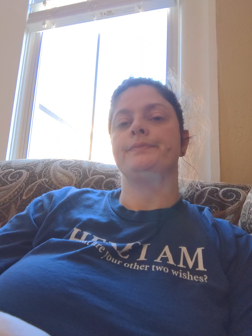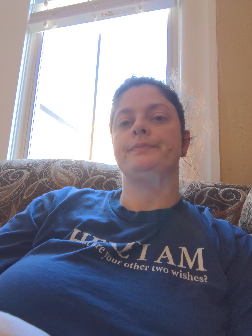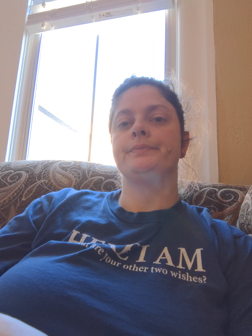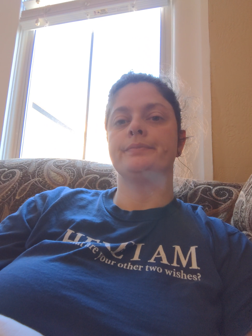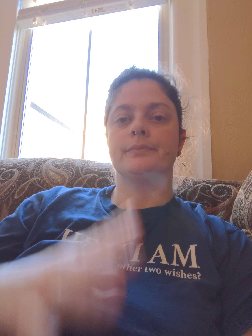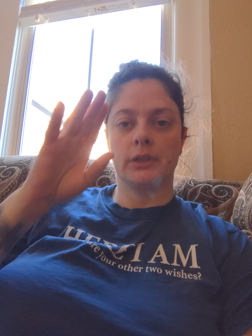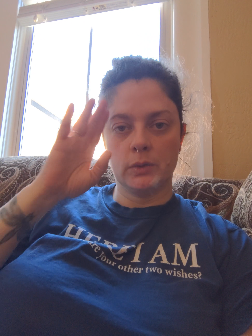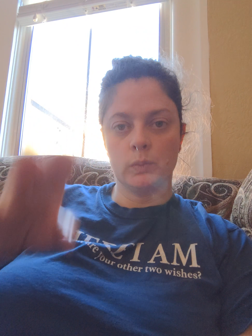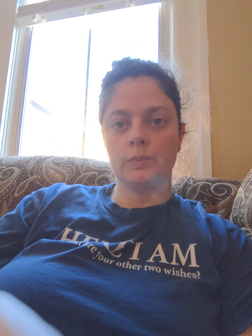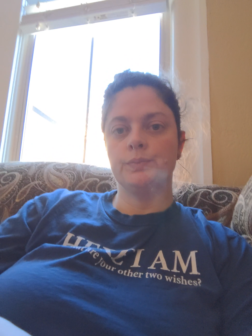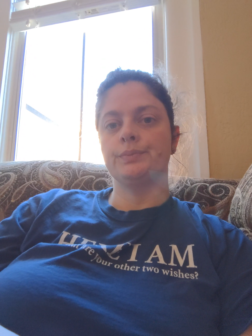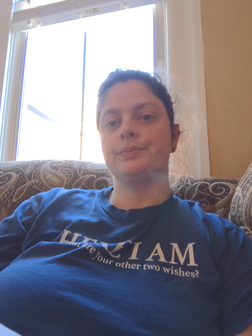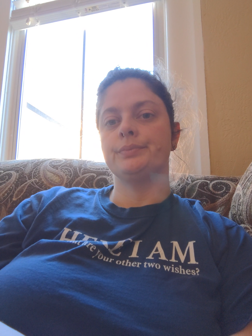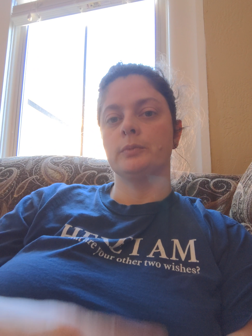hello